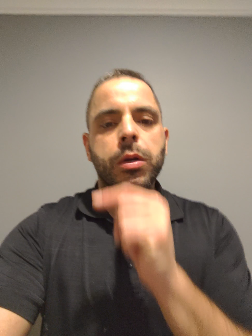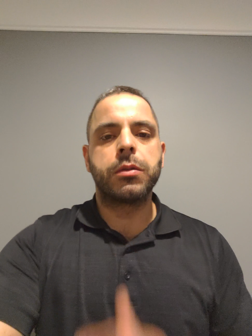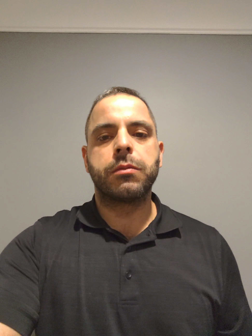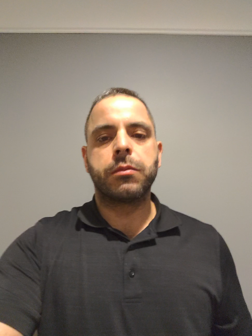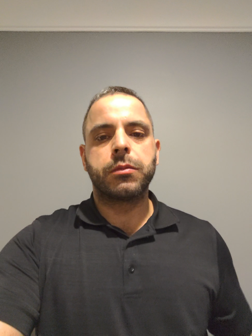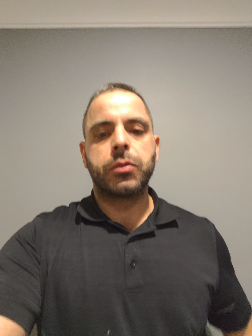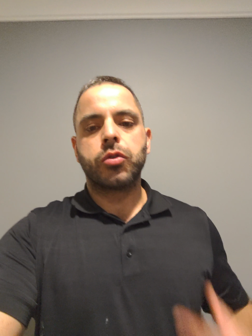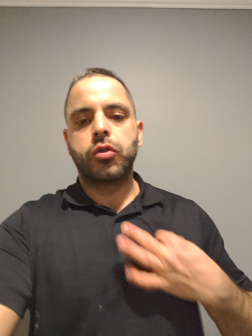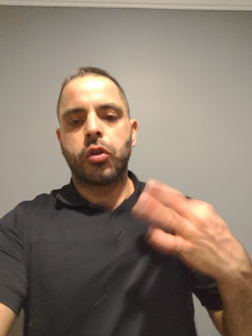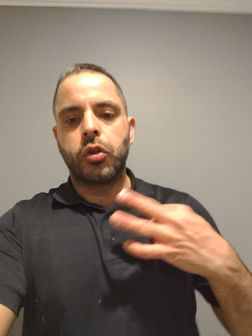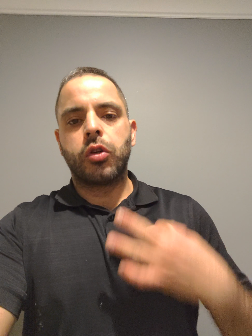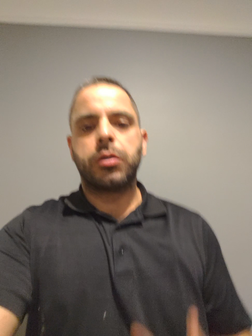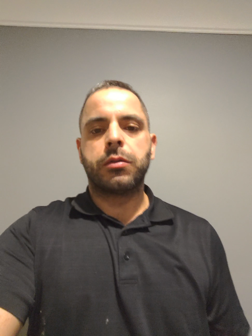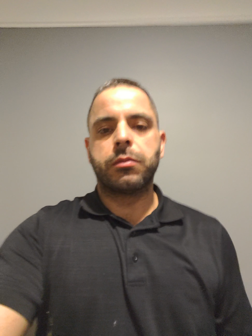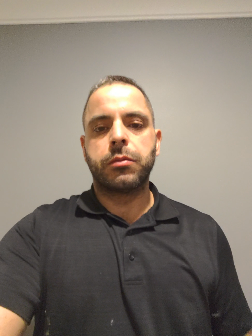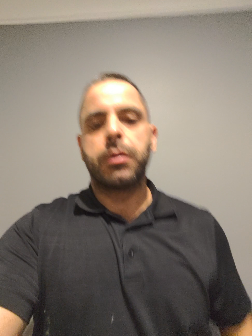shirt